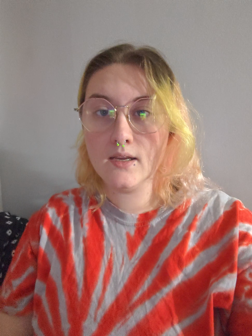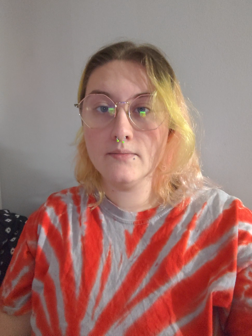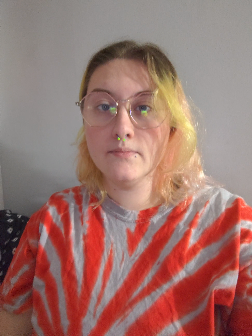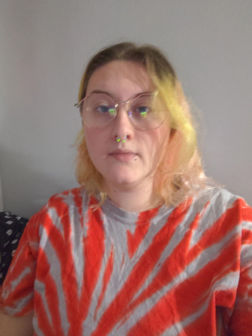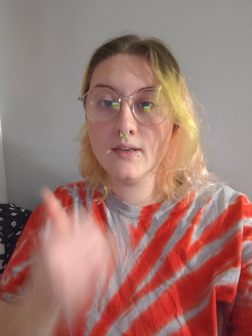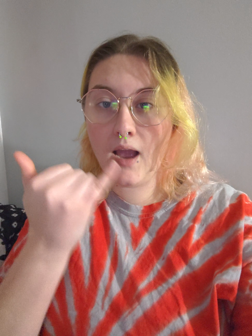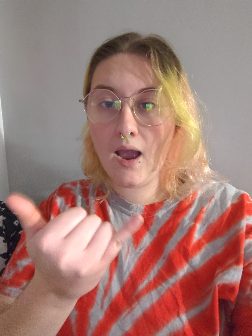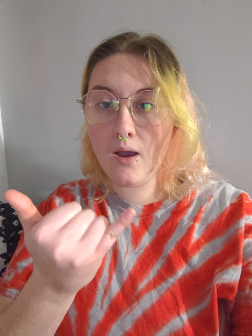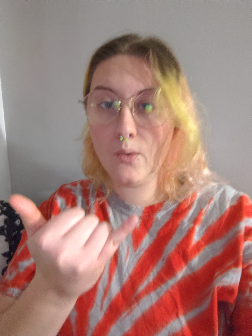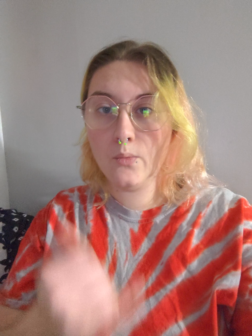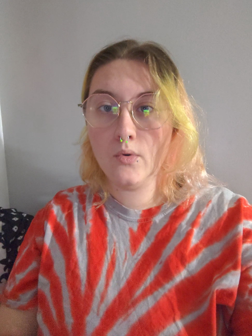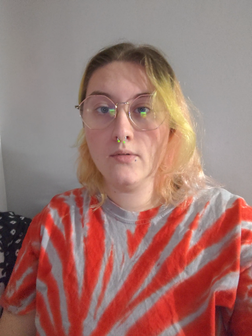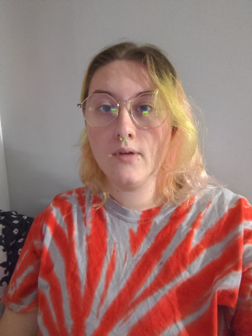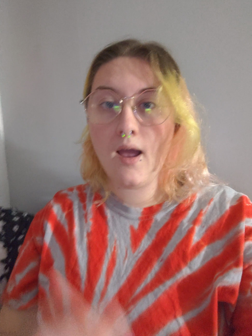now